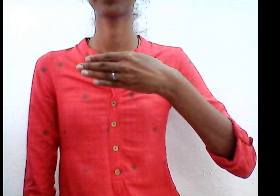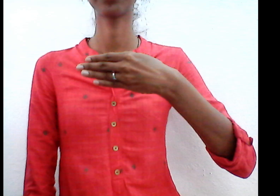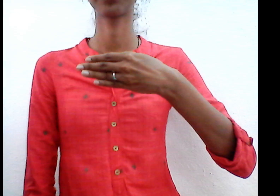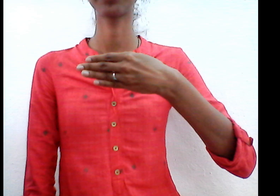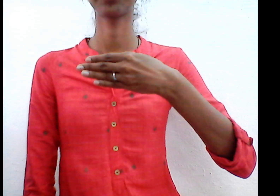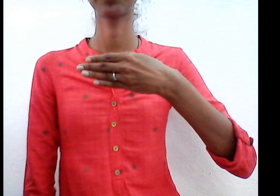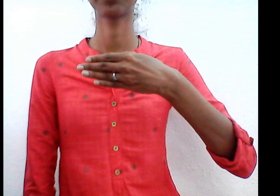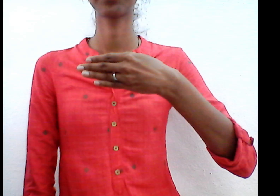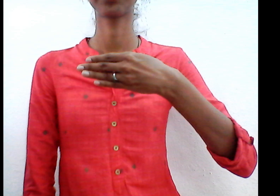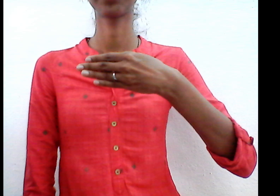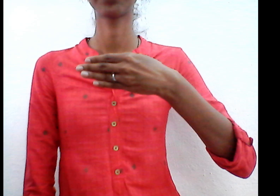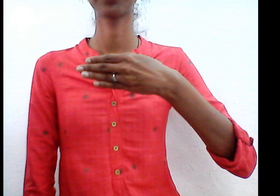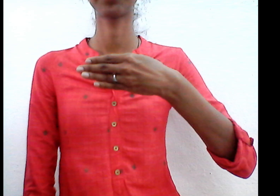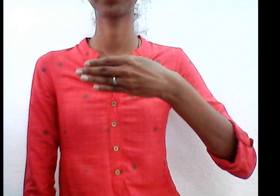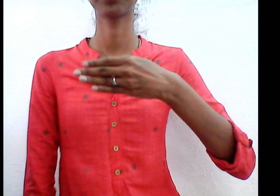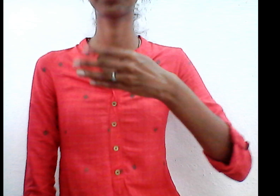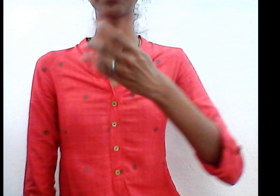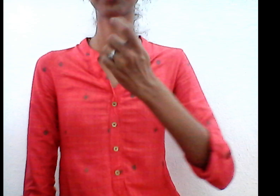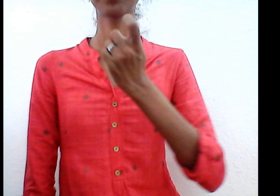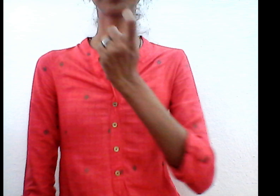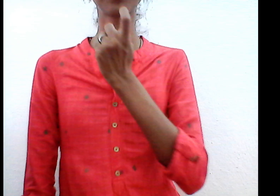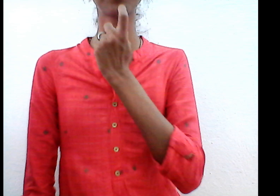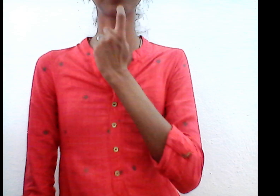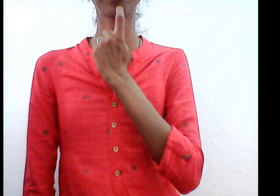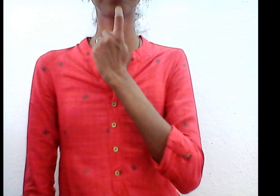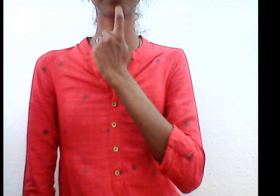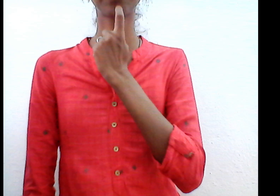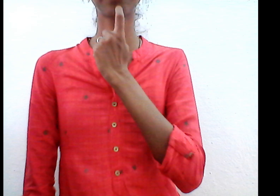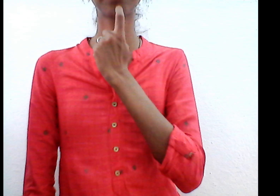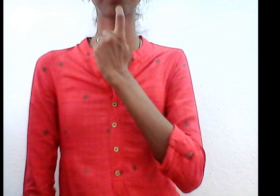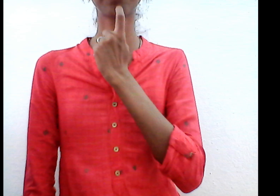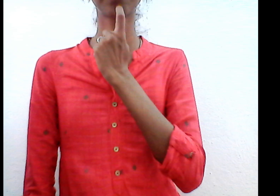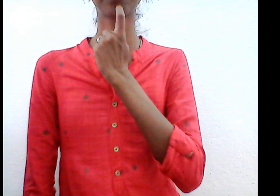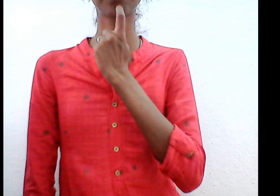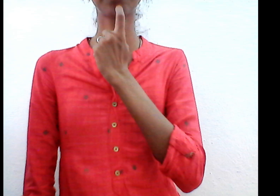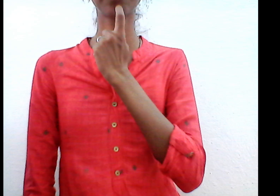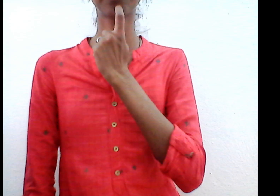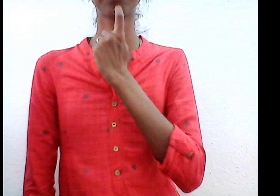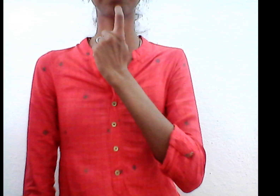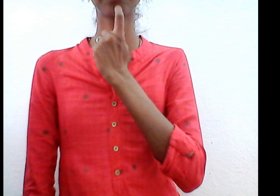അം